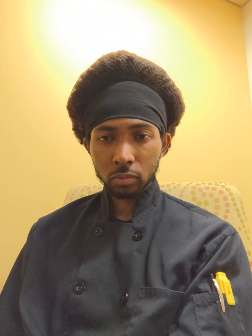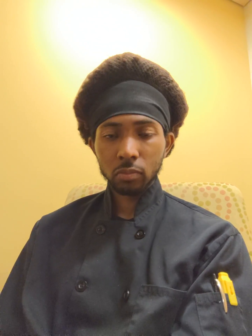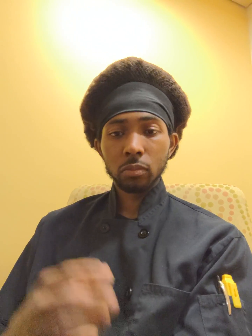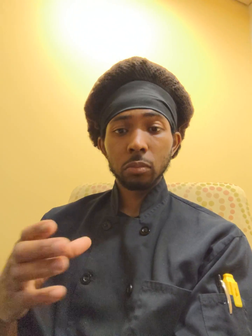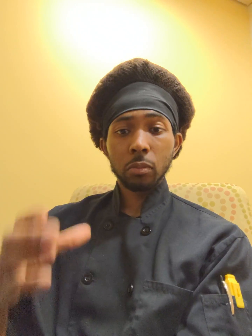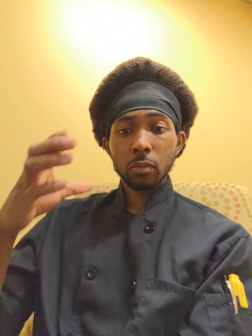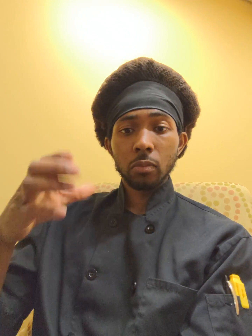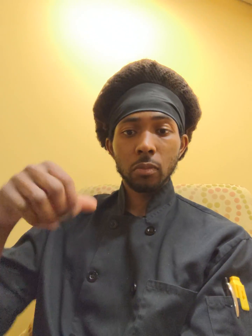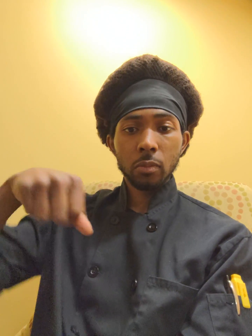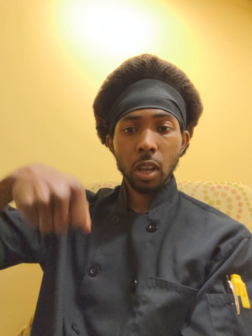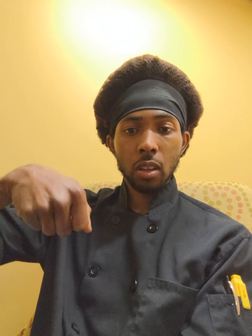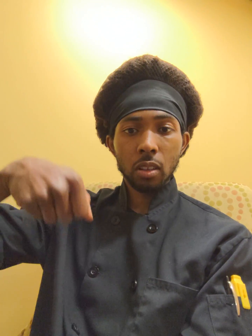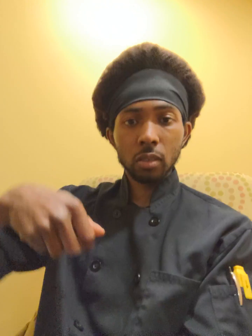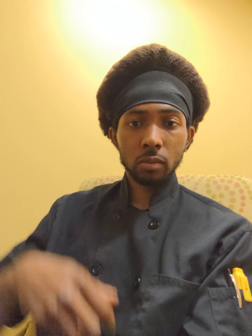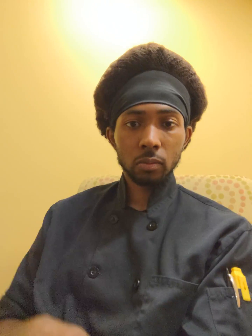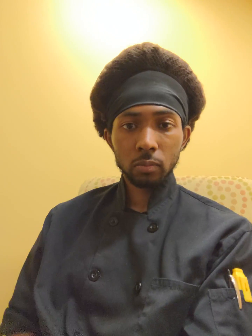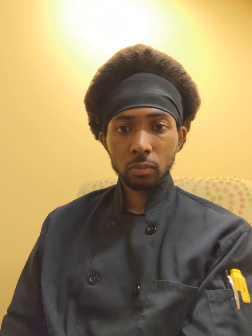bucket